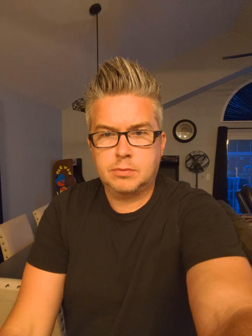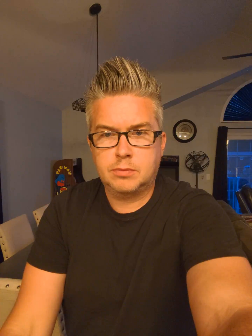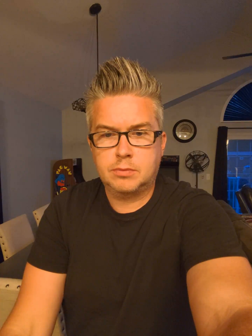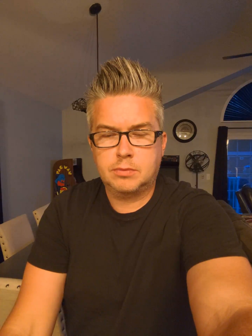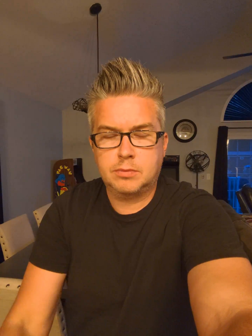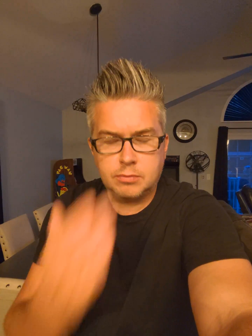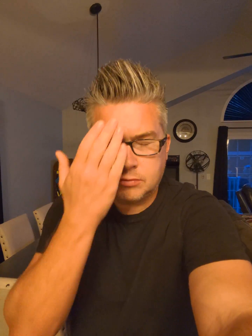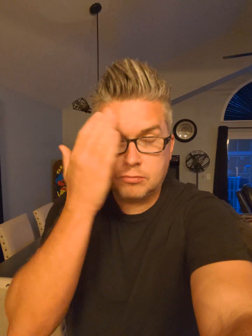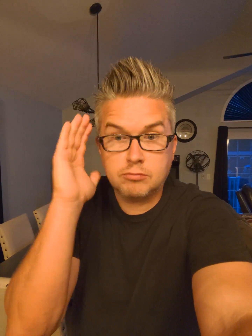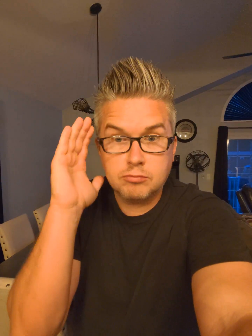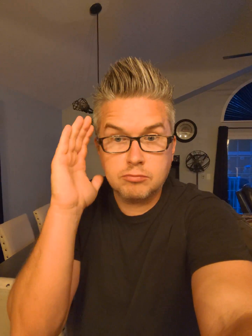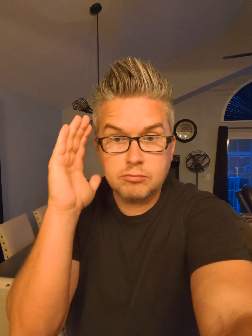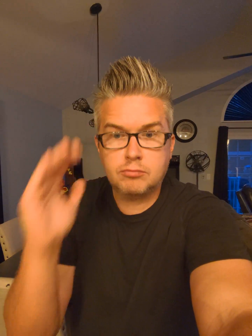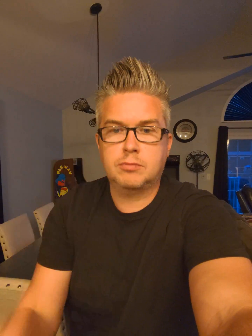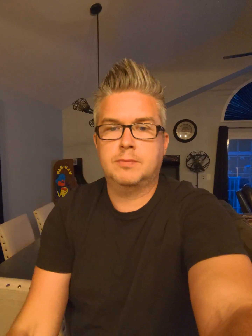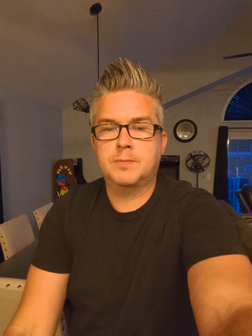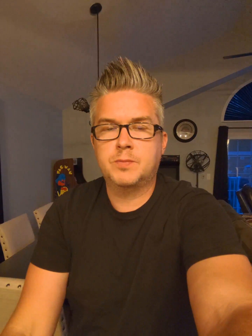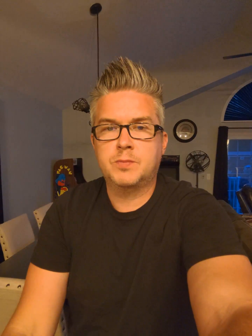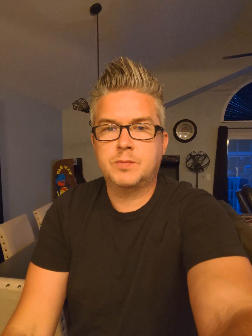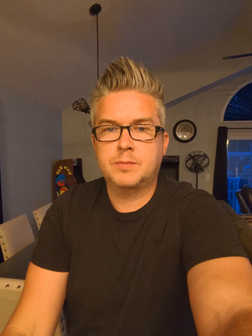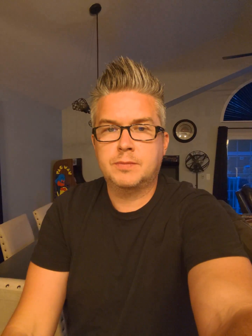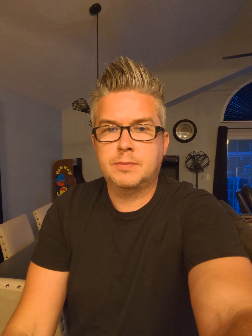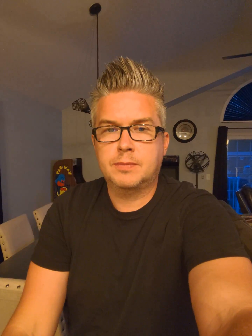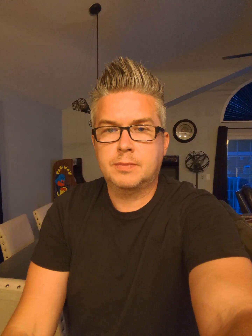peekaboo